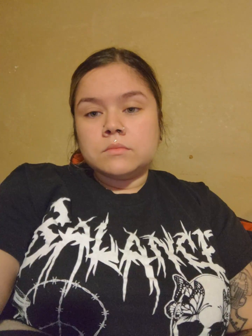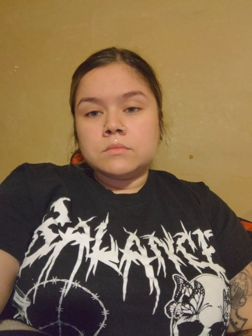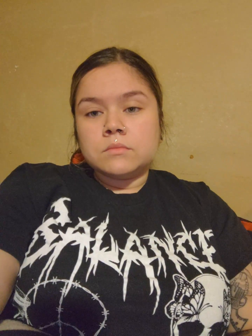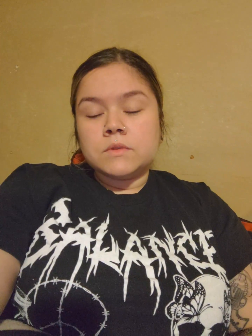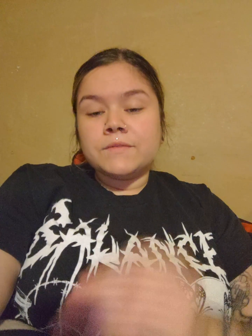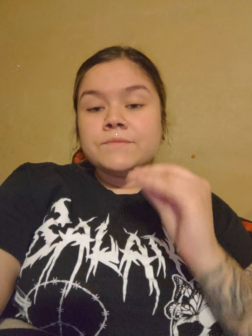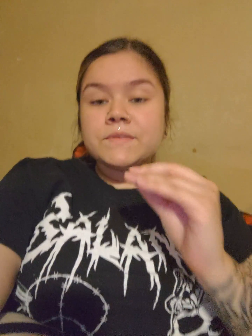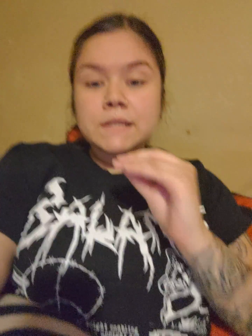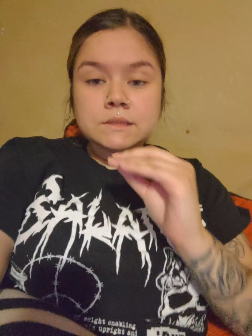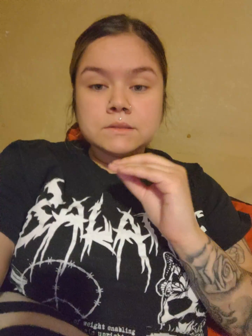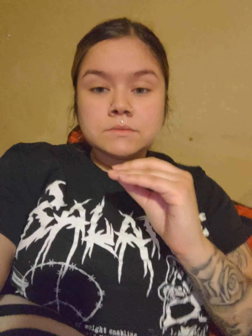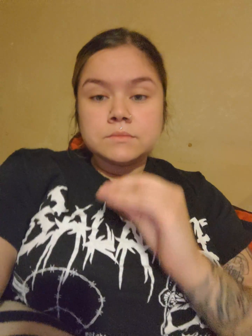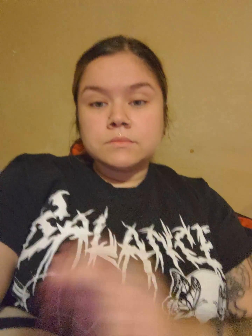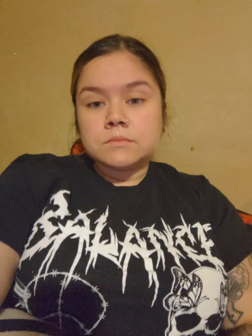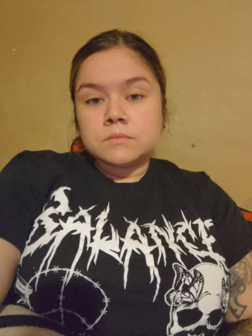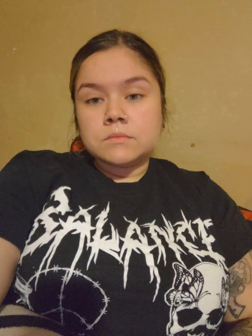fix